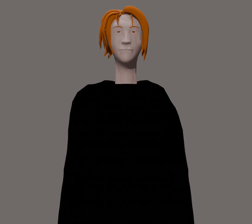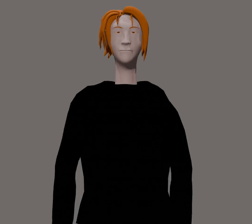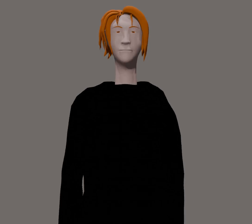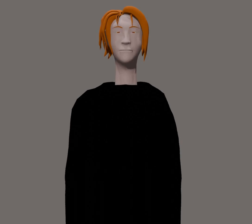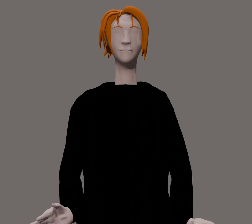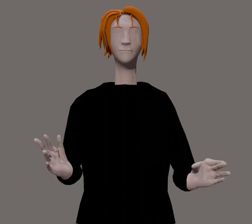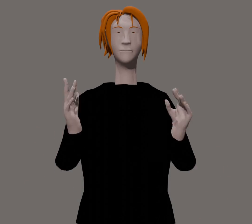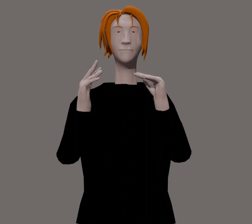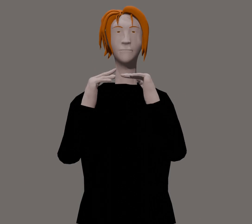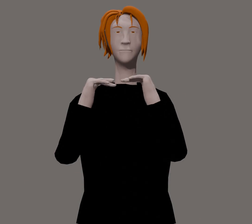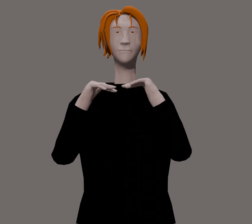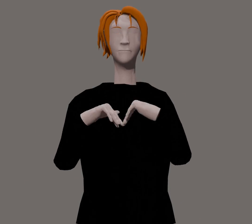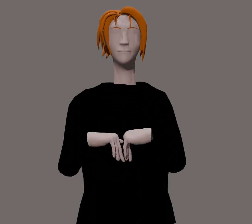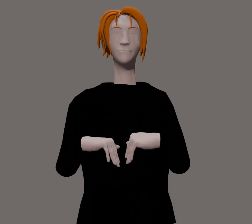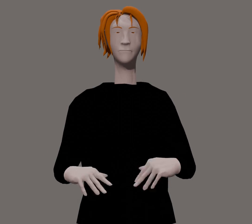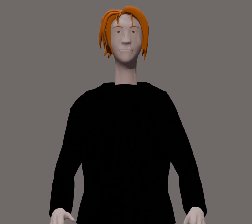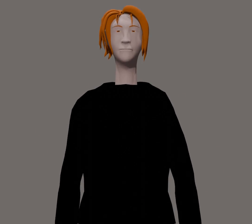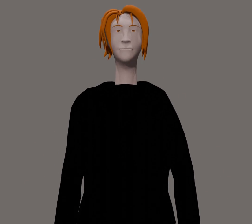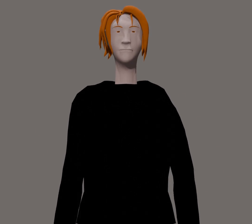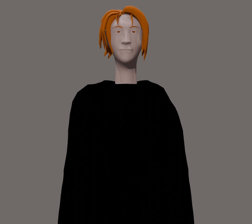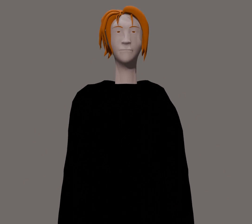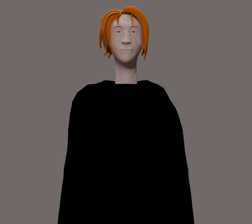Collapse